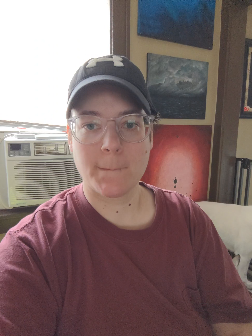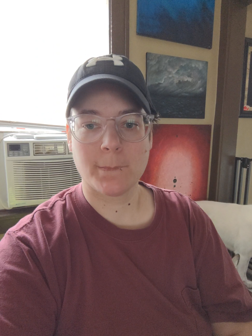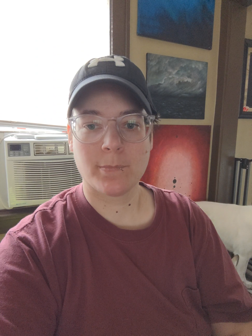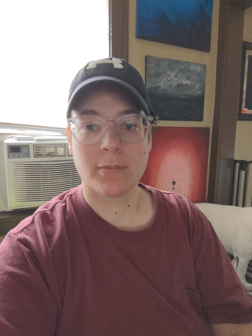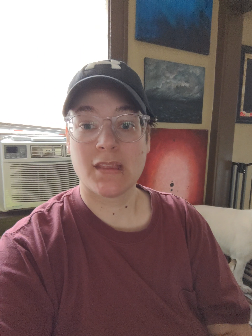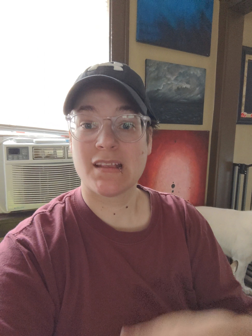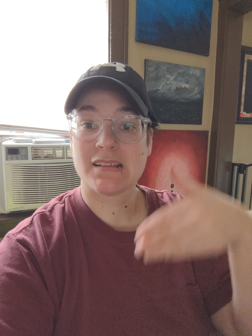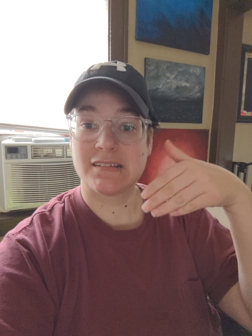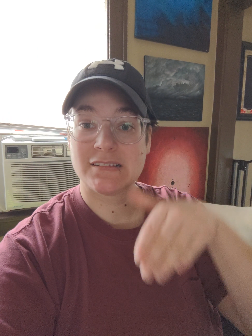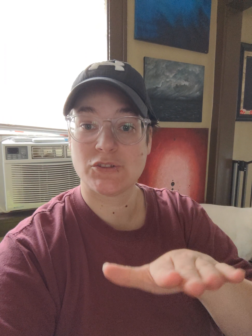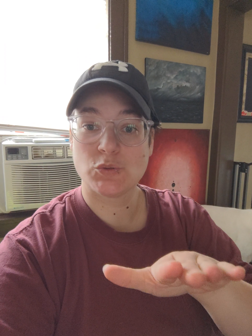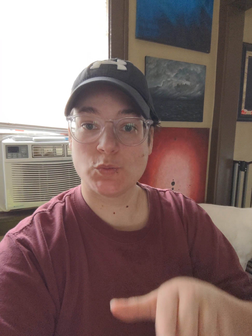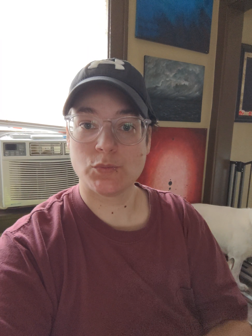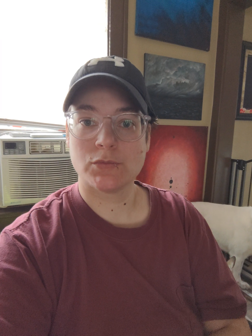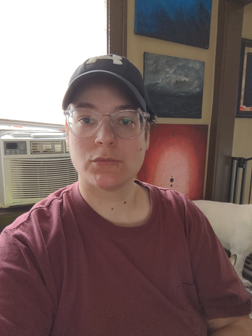into